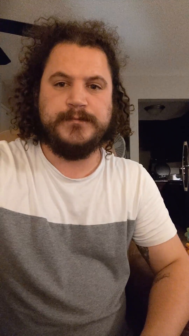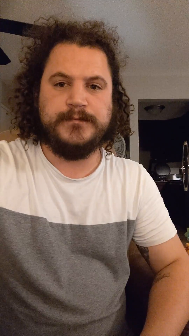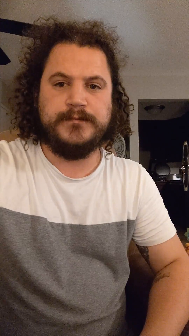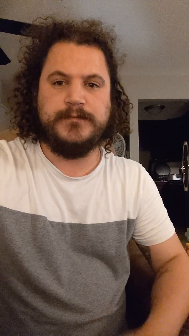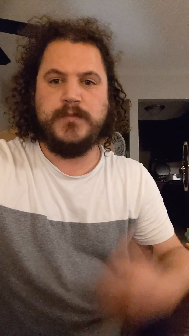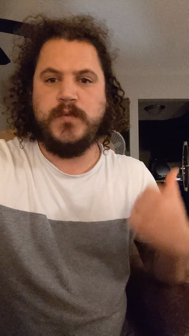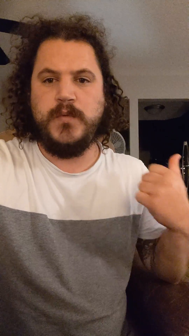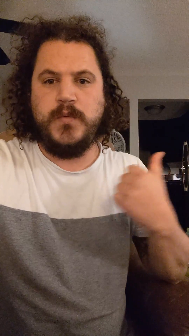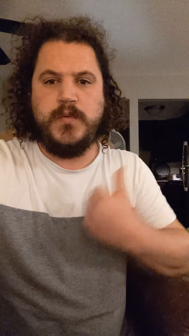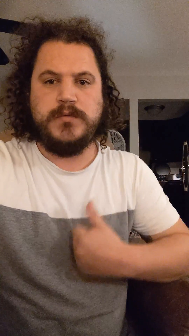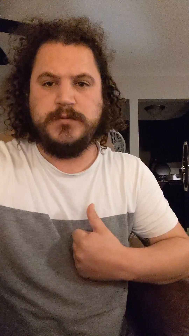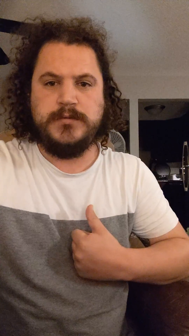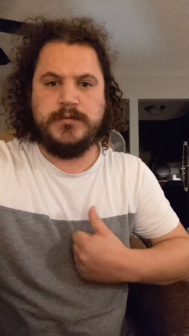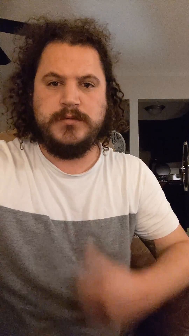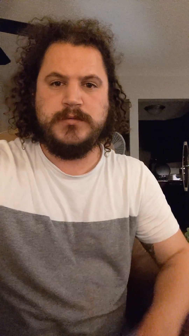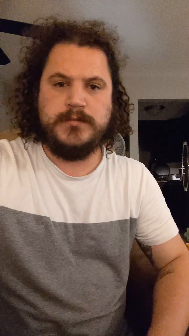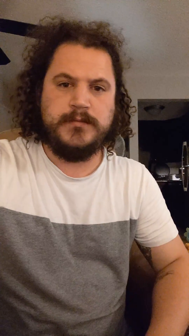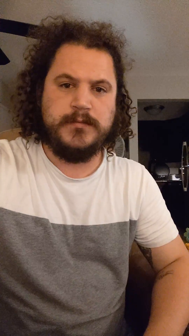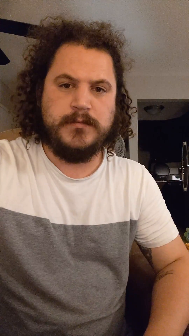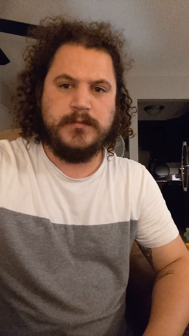coats